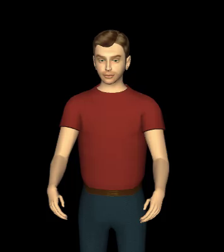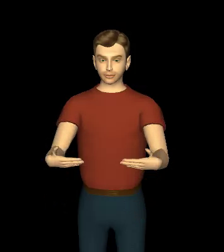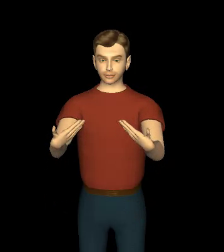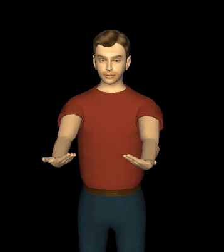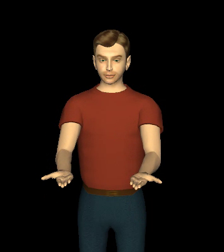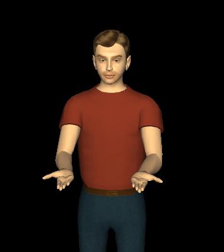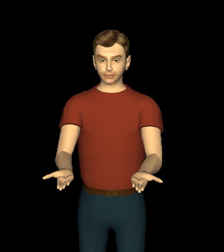لذا